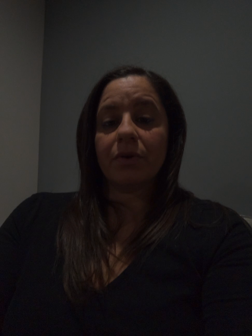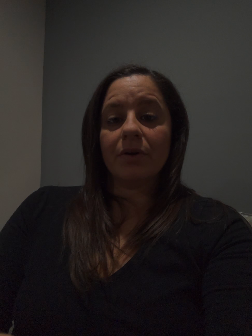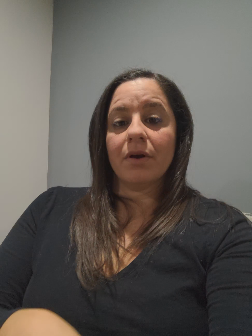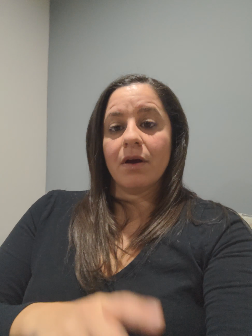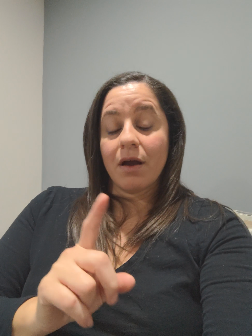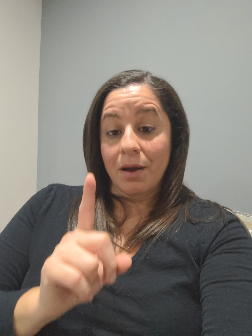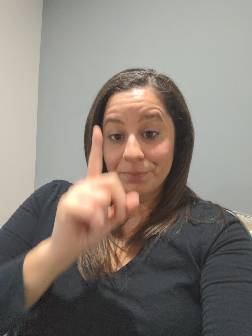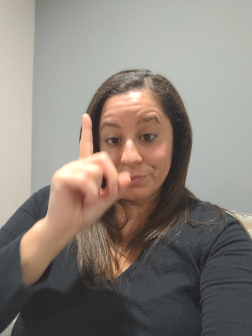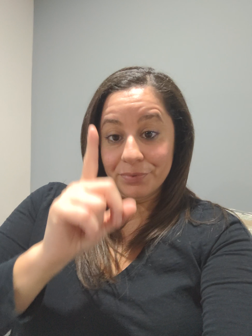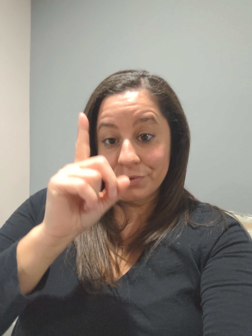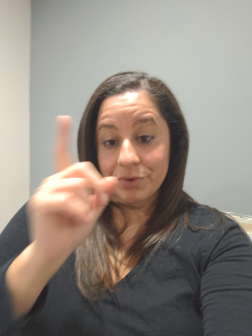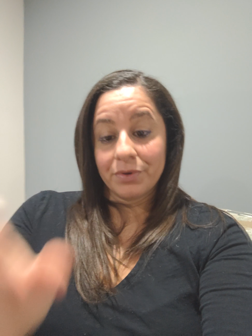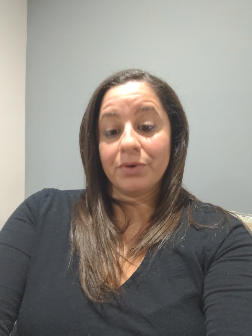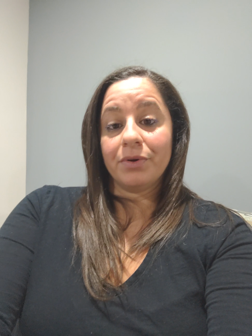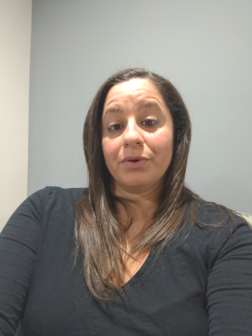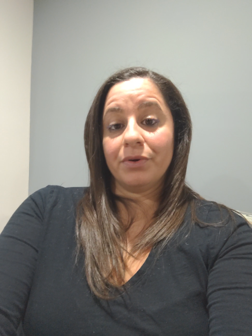up